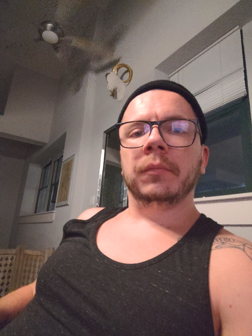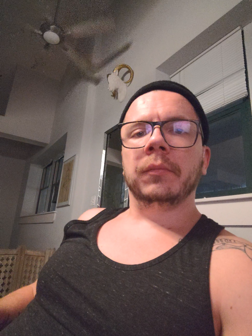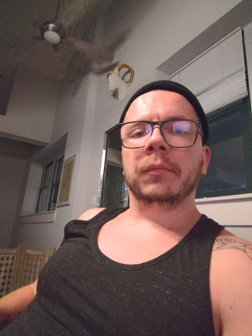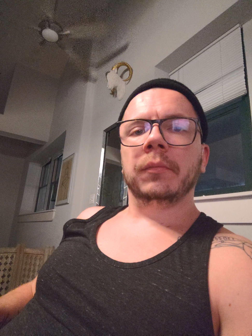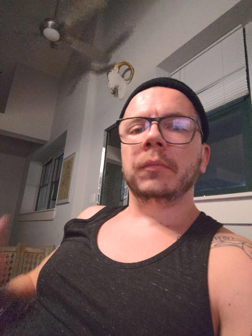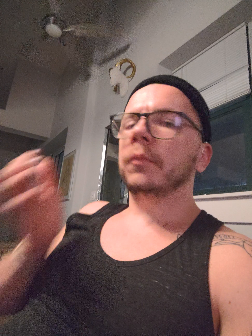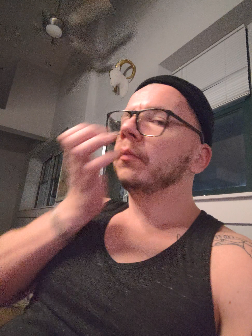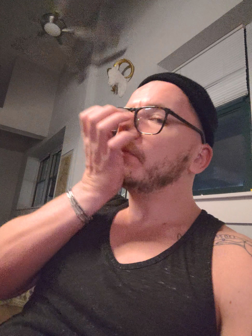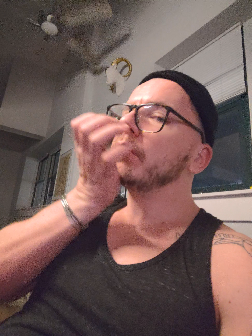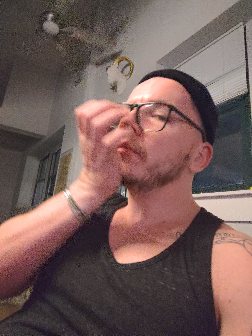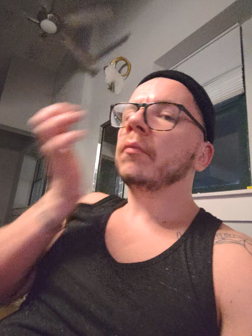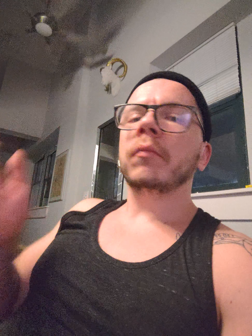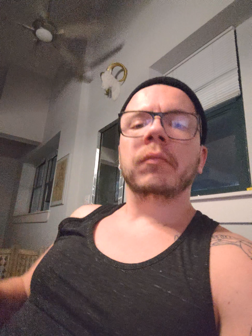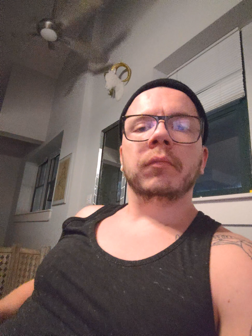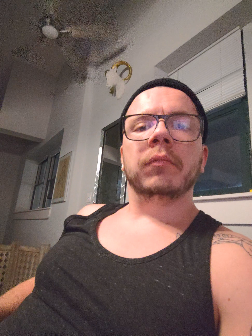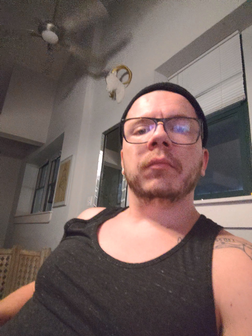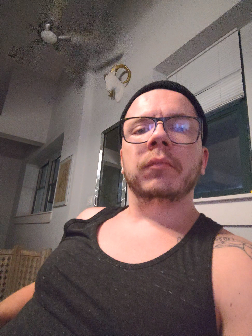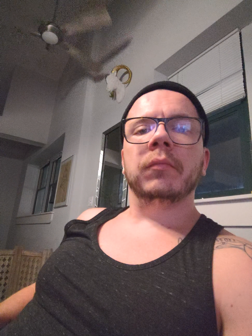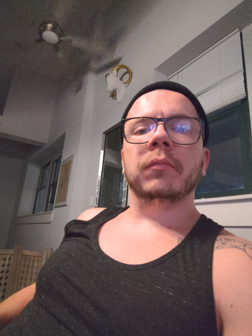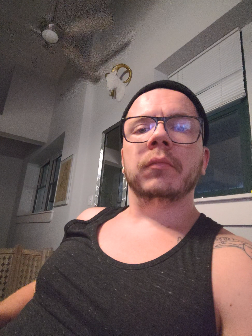grass